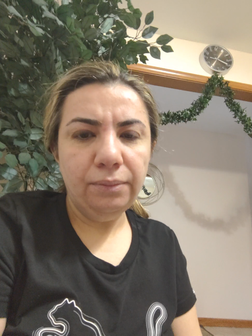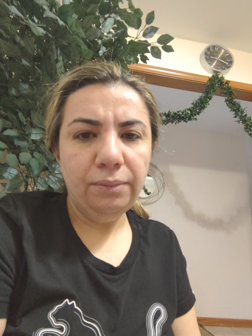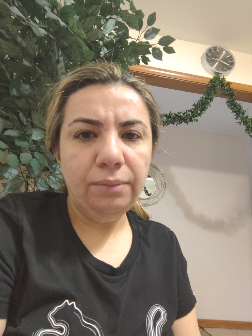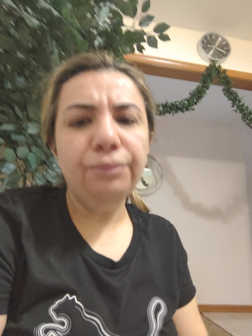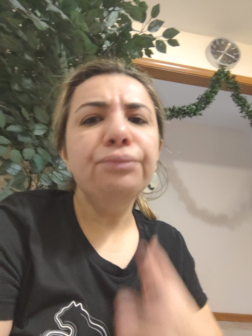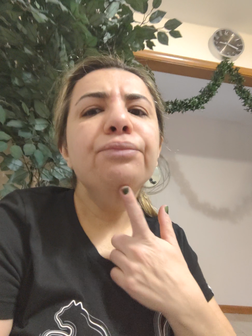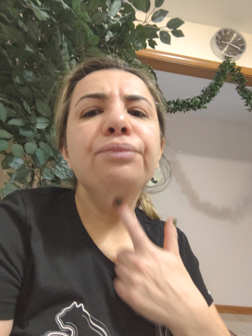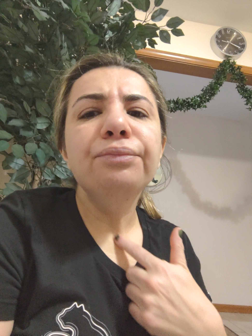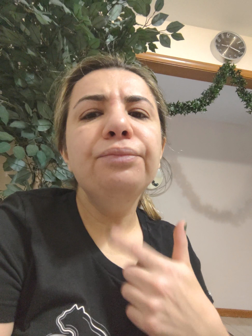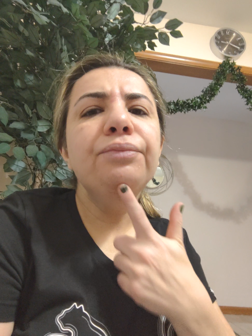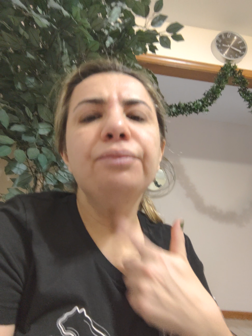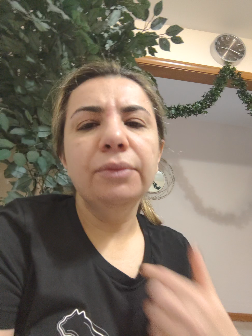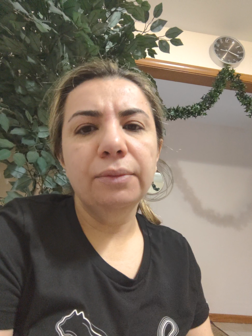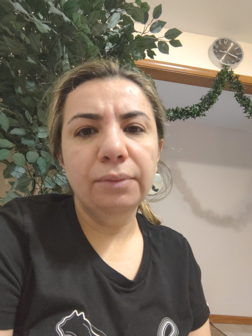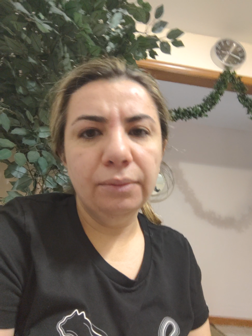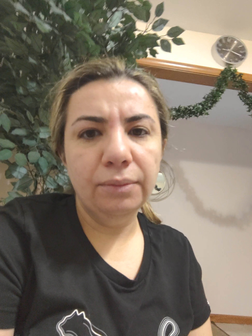thirsty